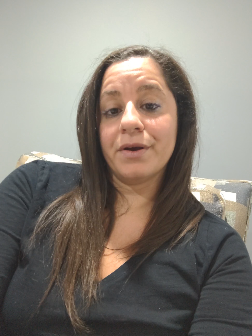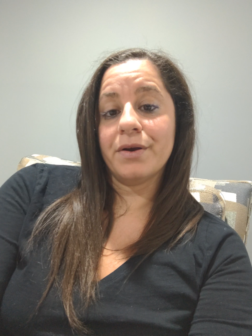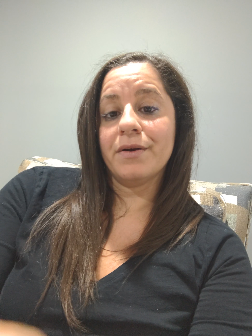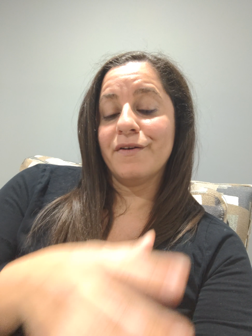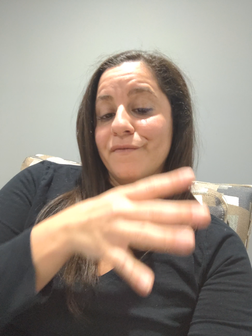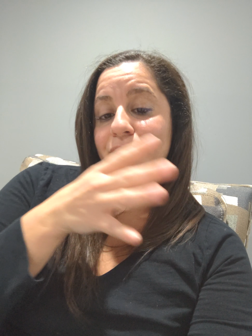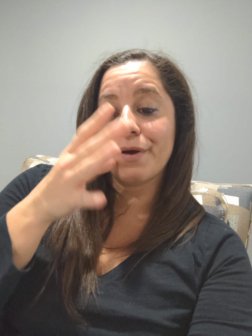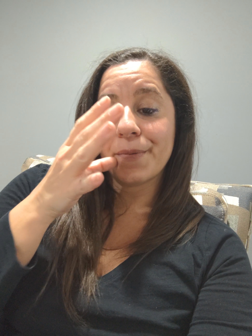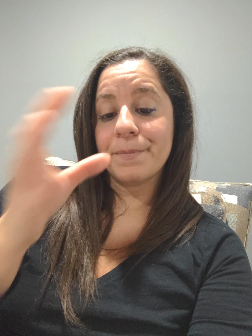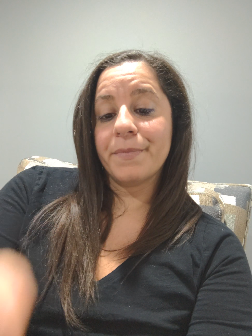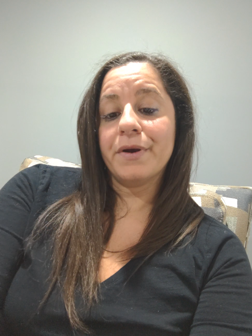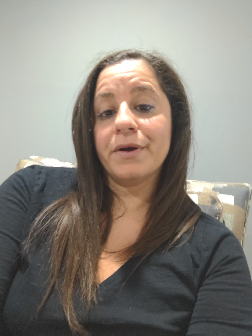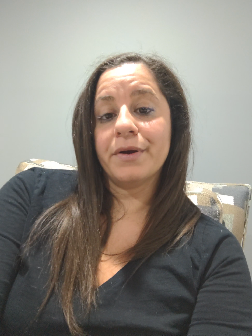farm